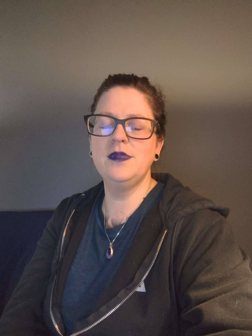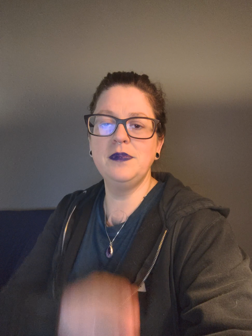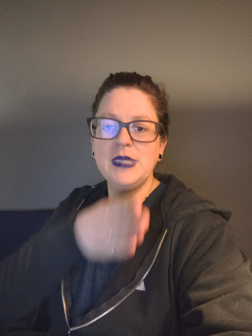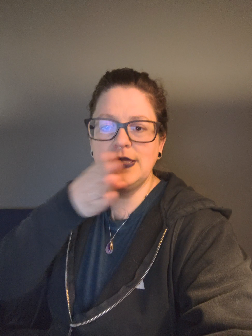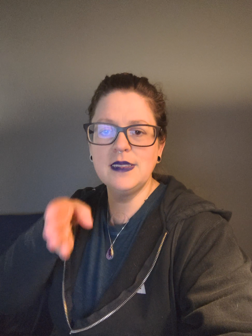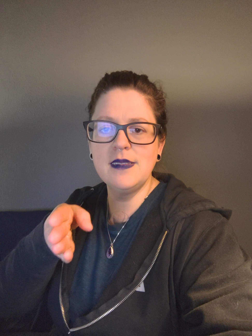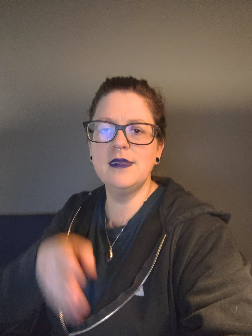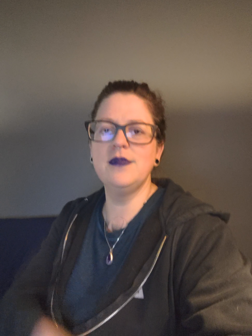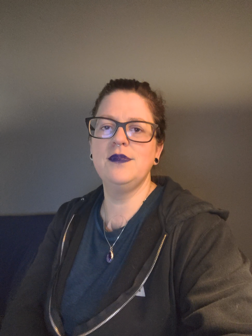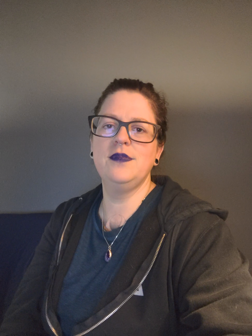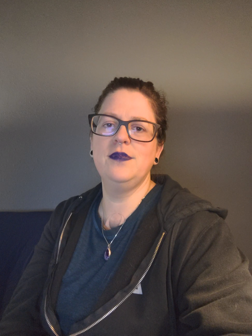beside